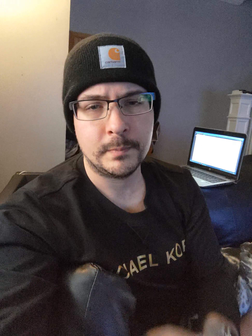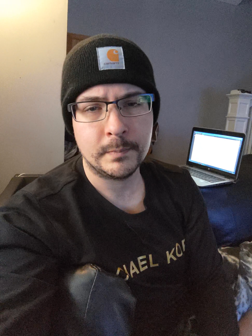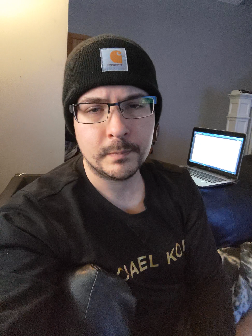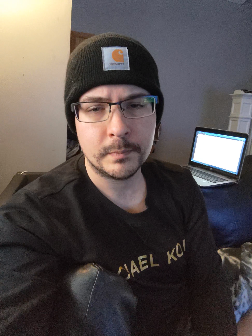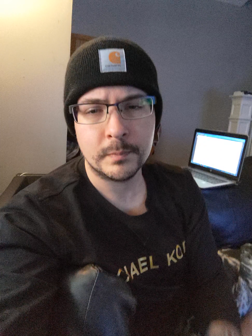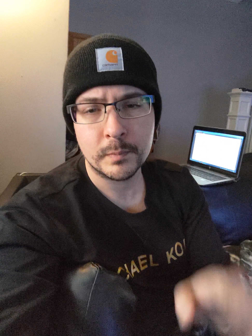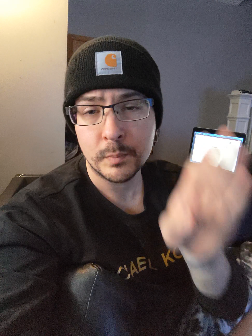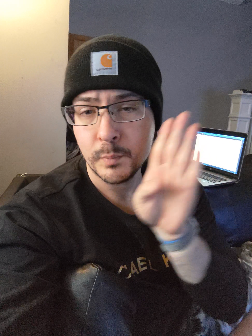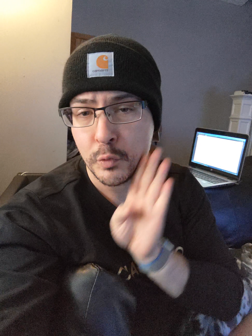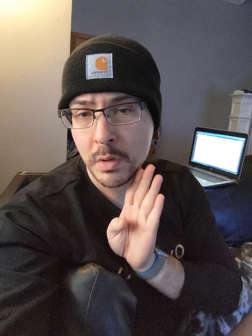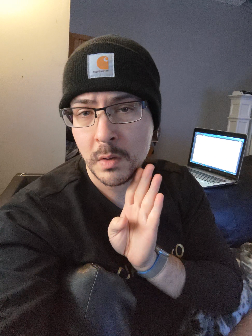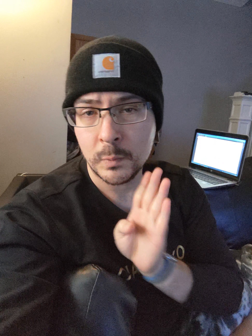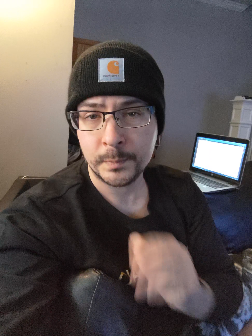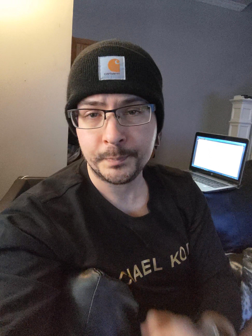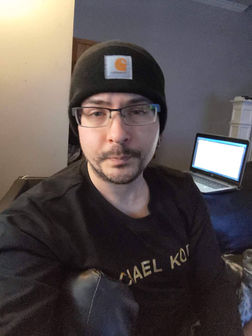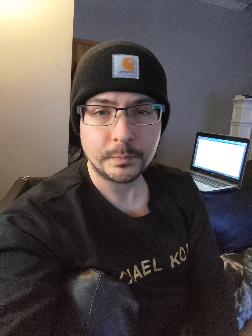brown